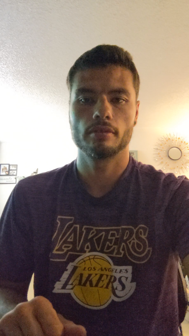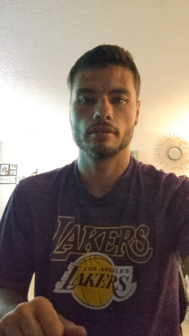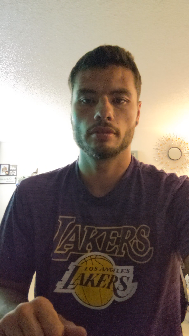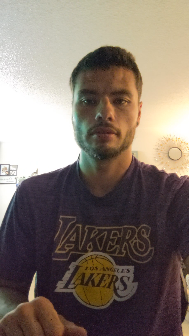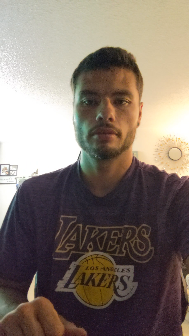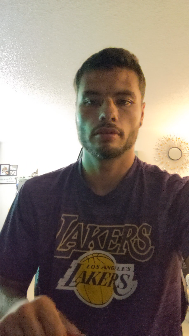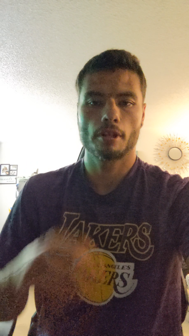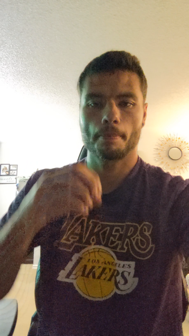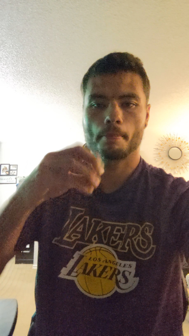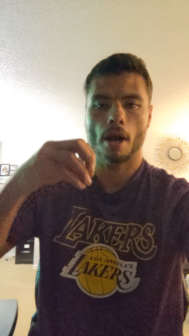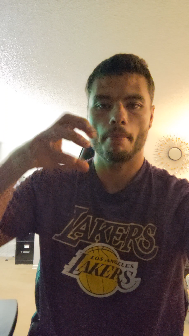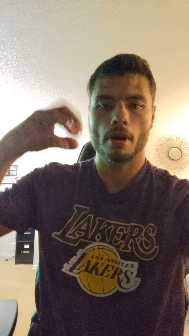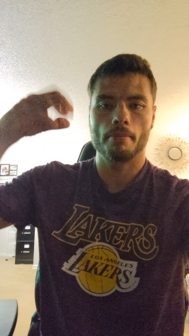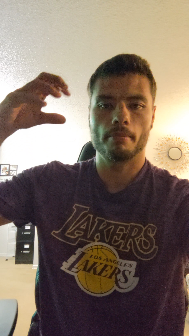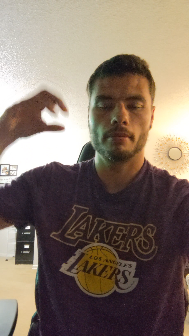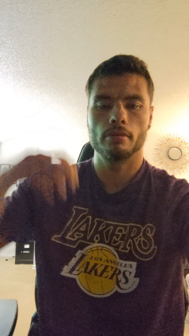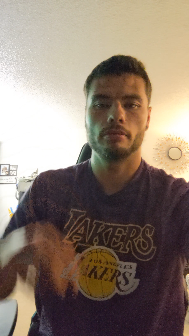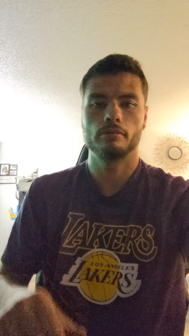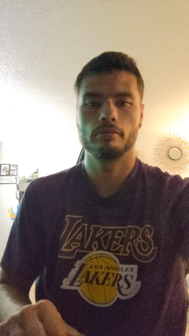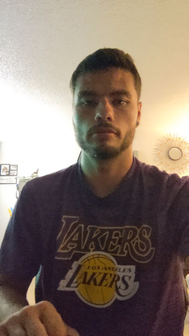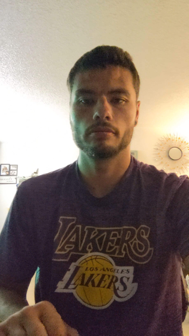bubbles